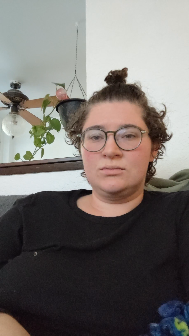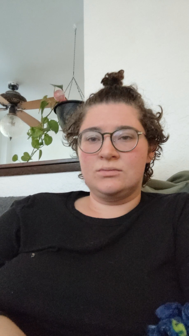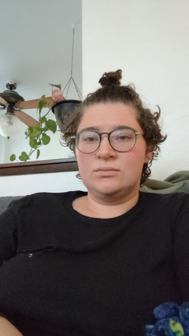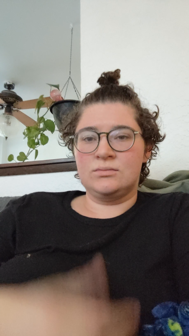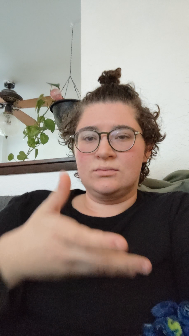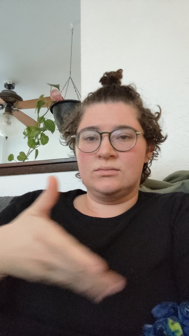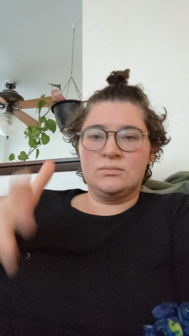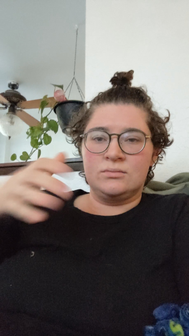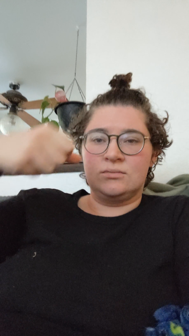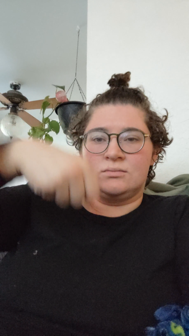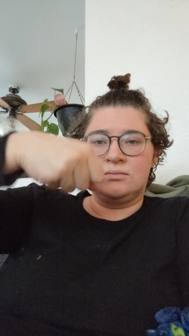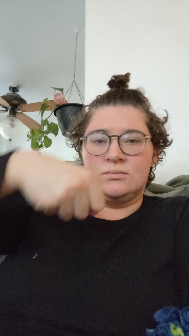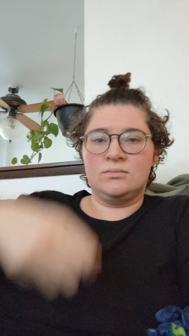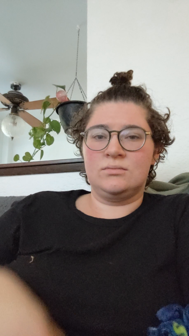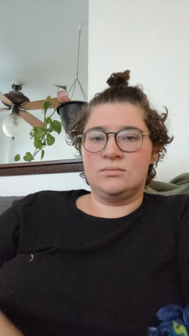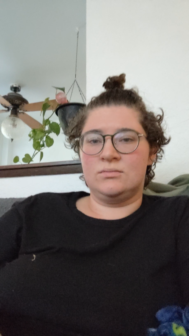basket